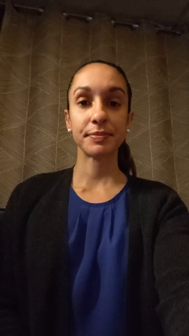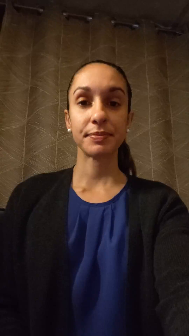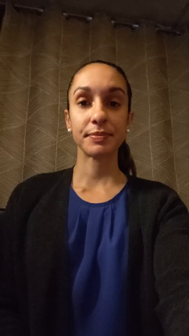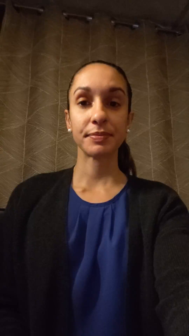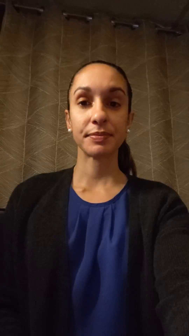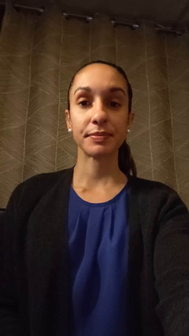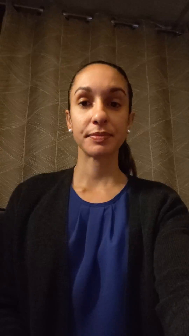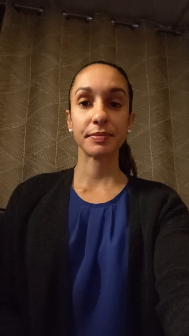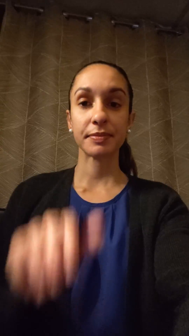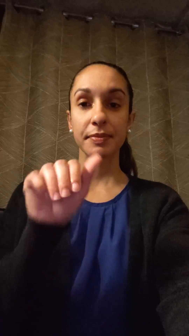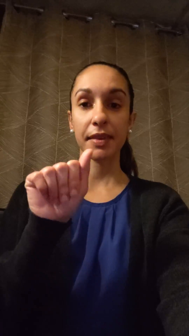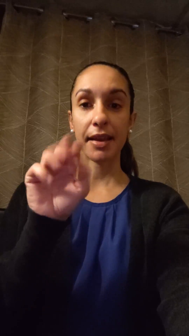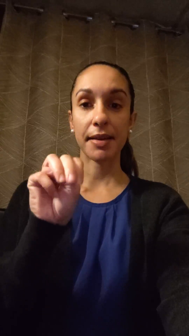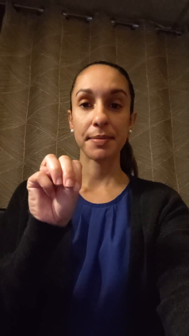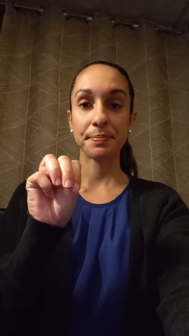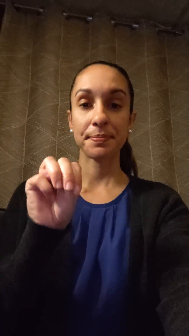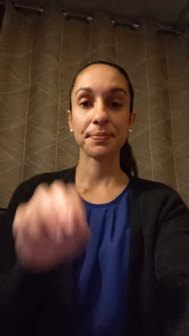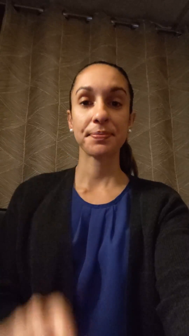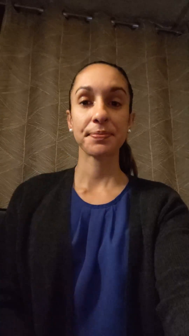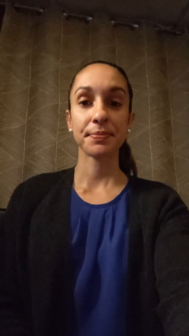am